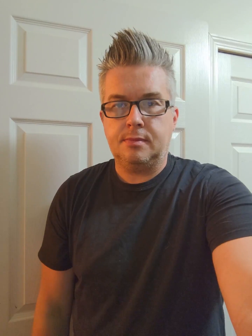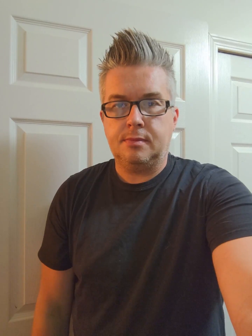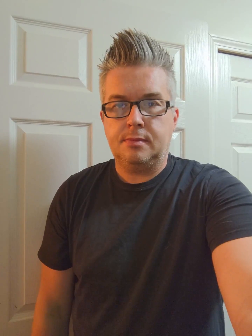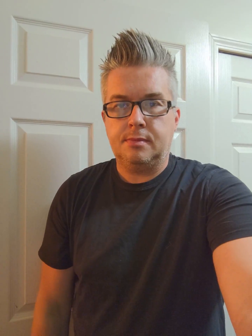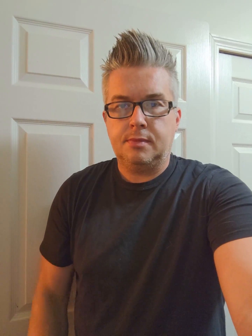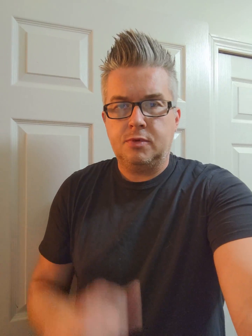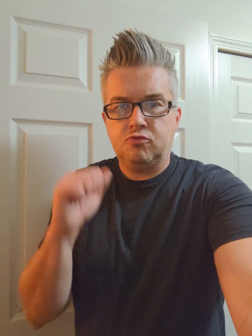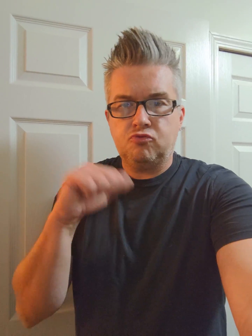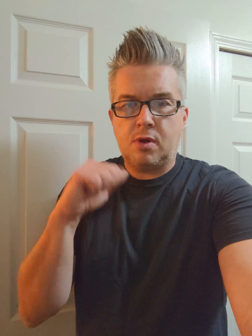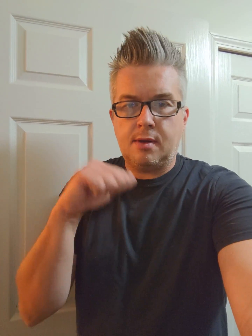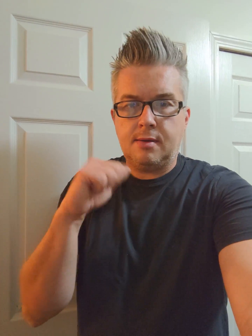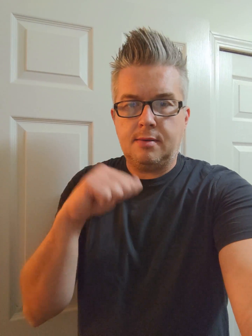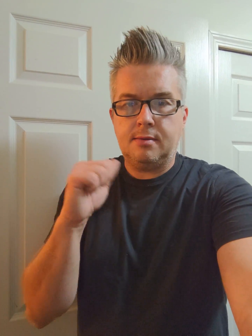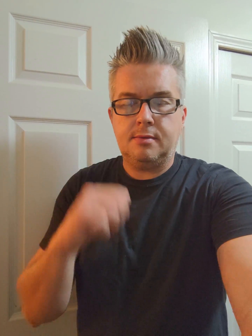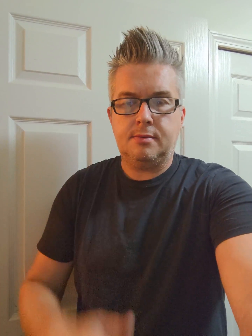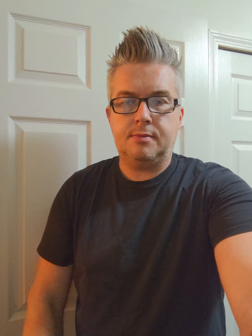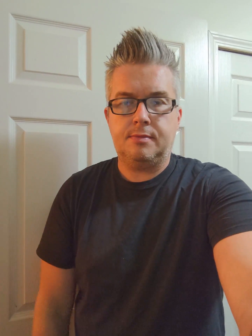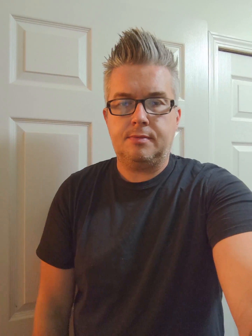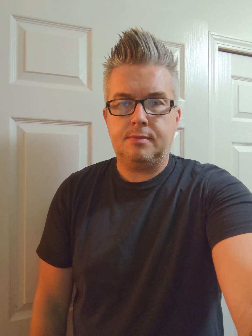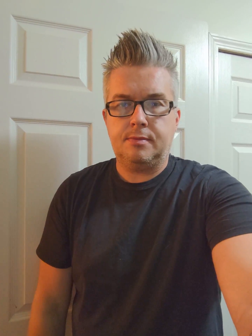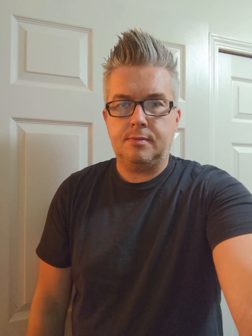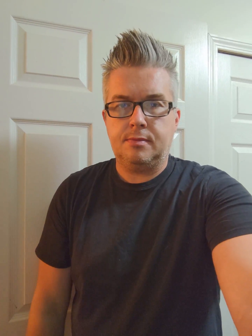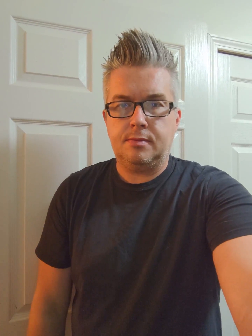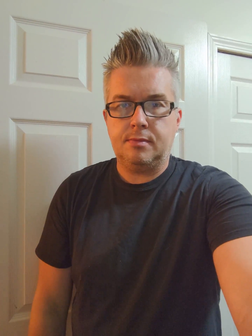rock